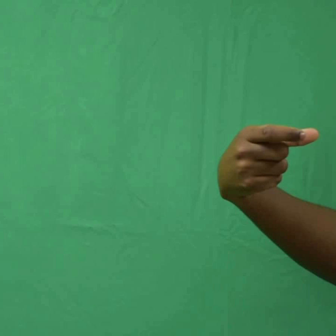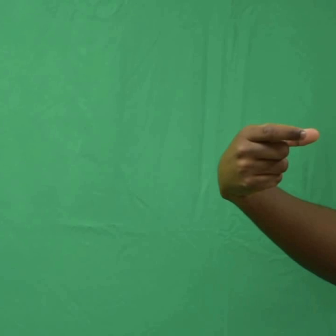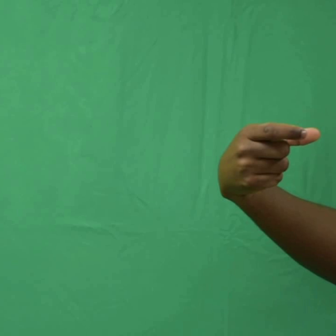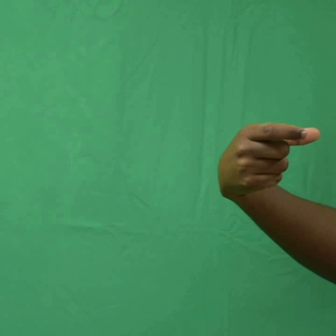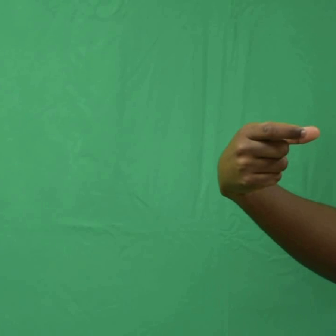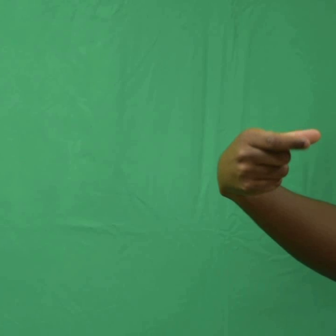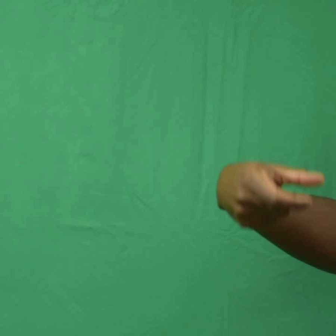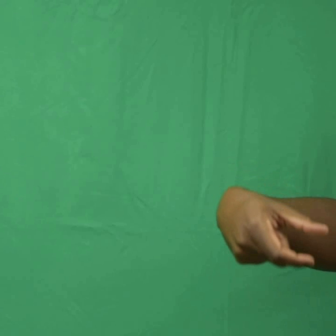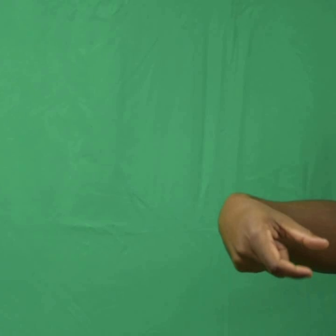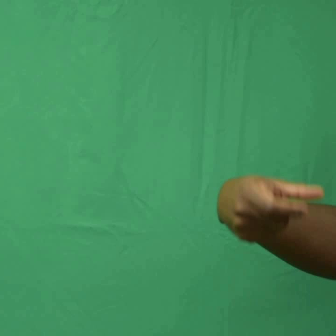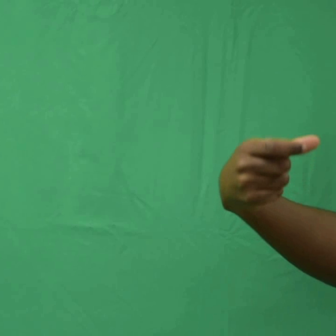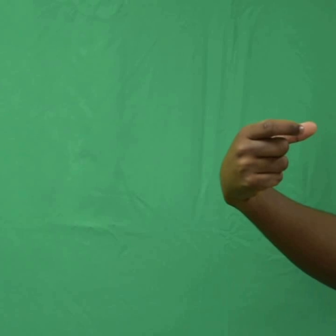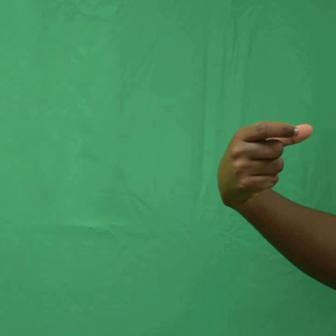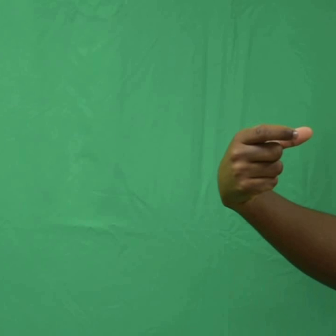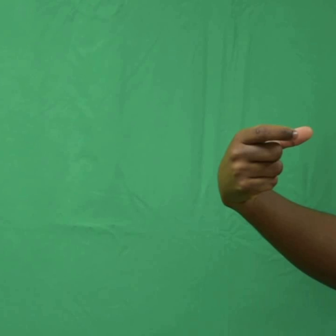Q